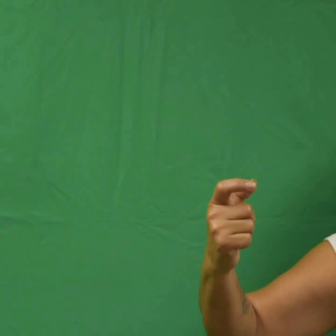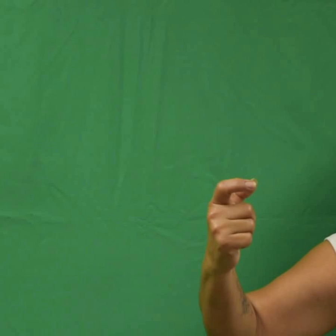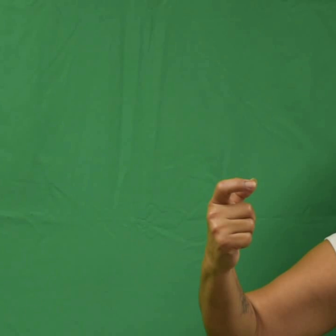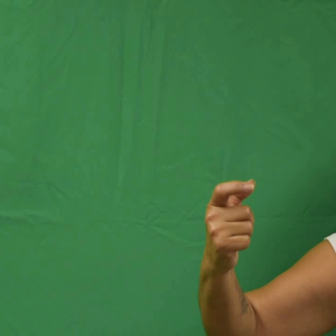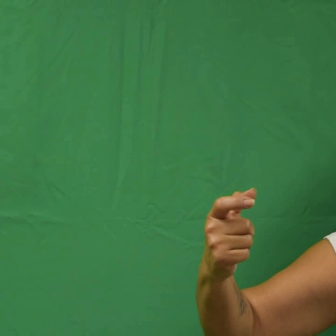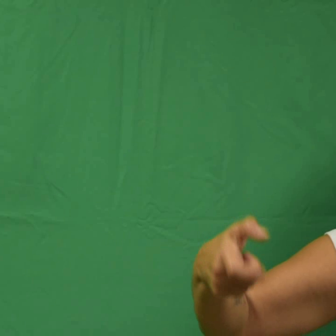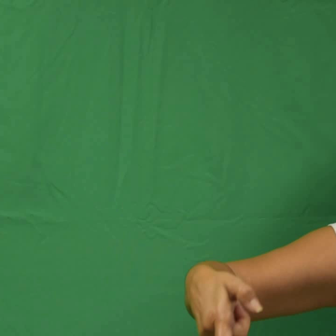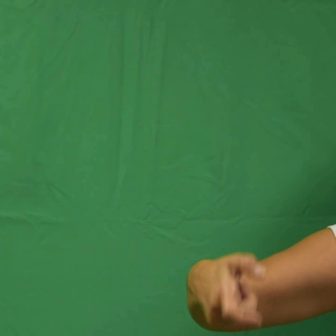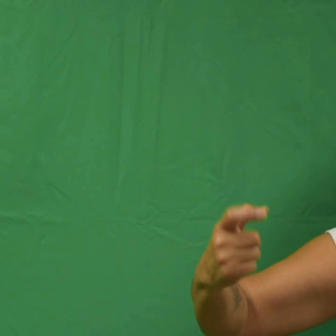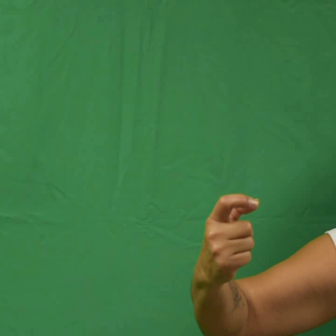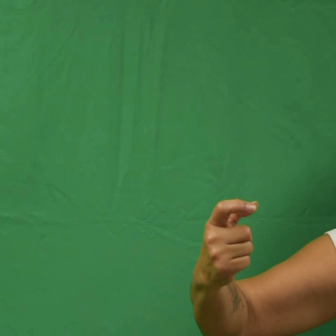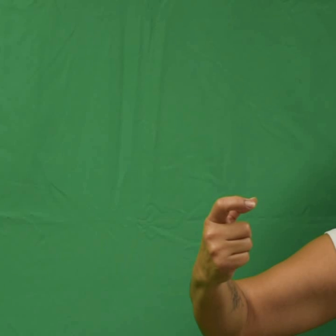Q